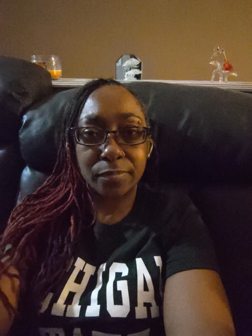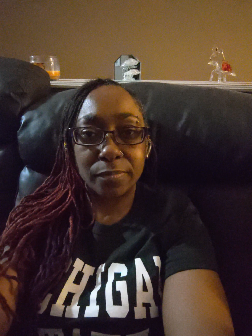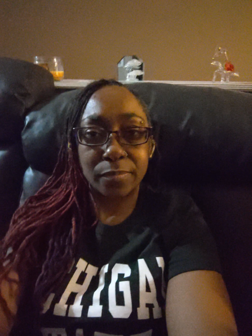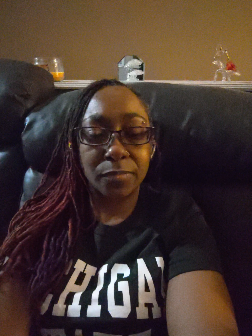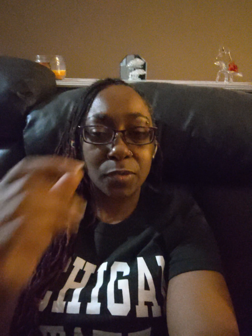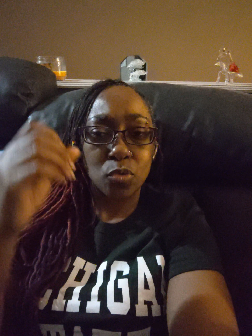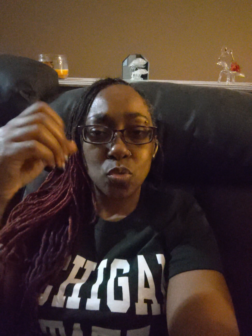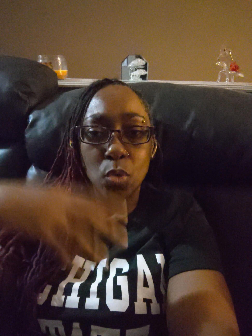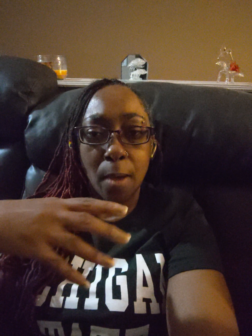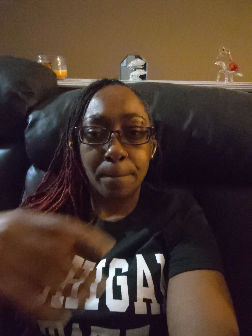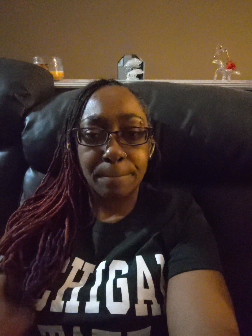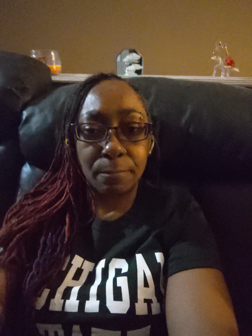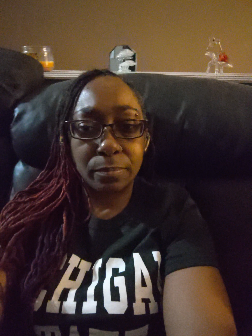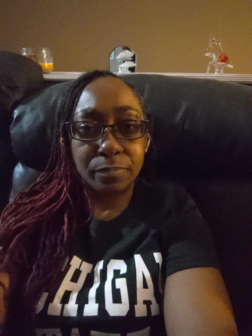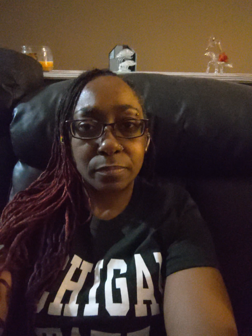drop